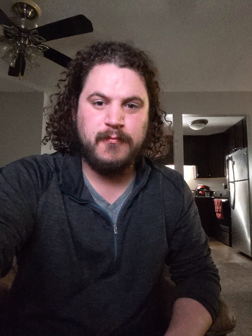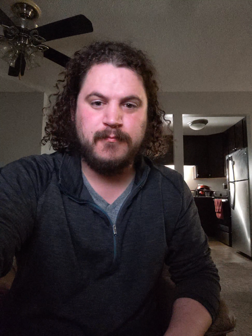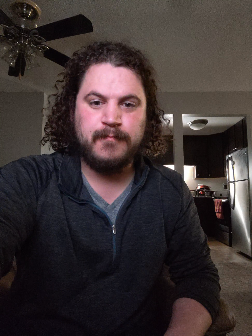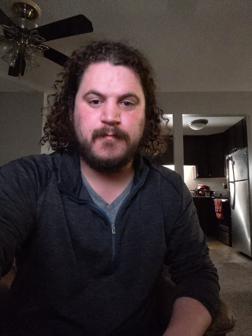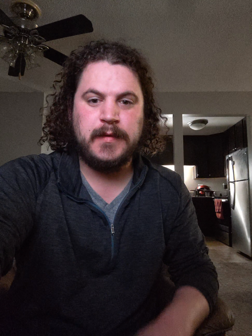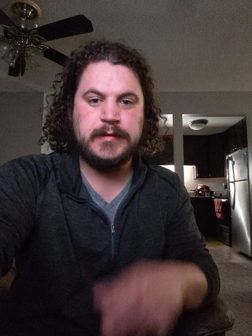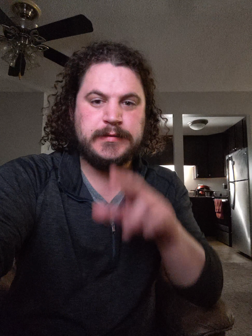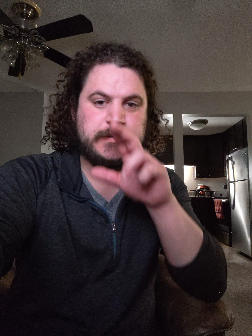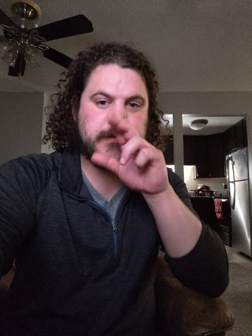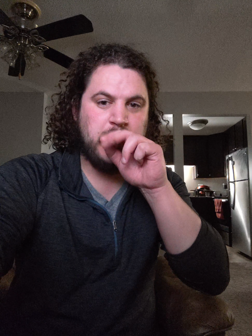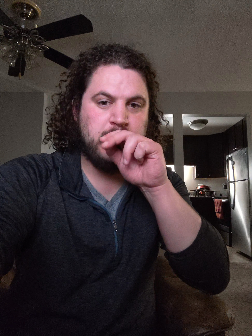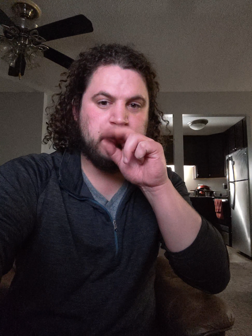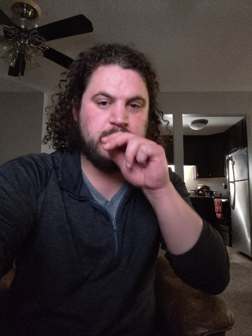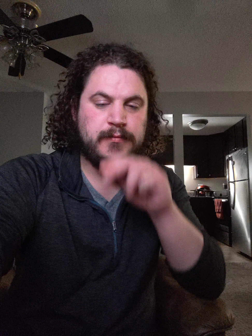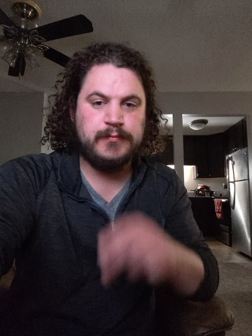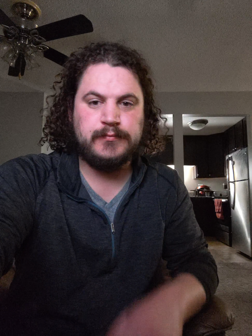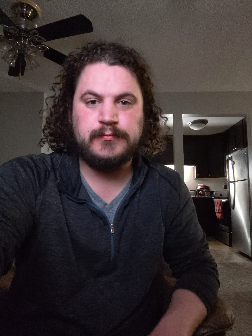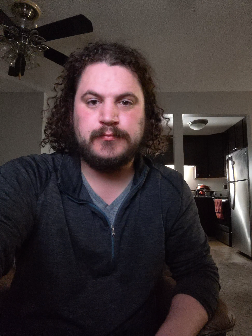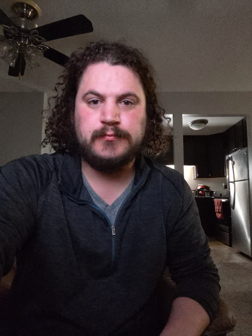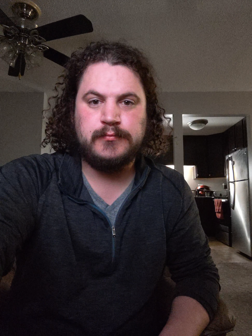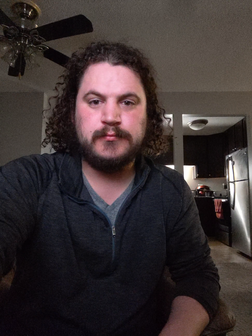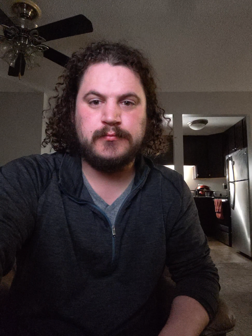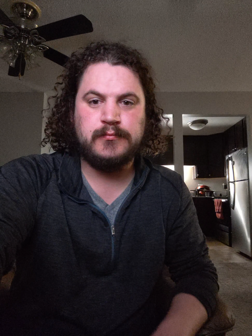duck